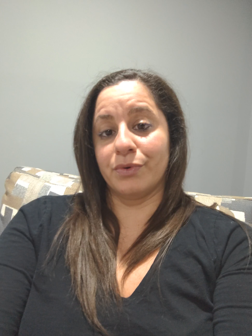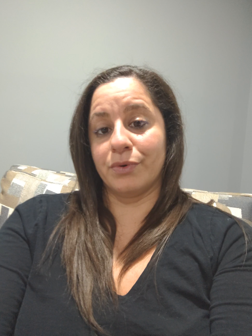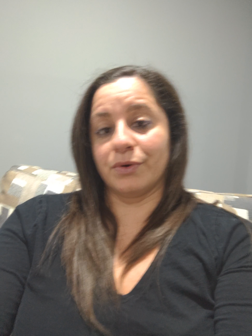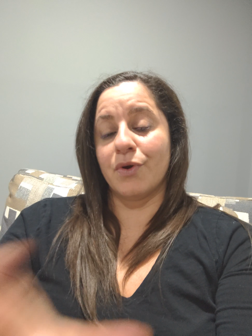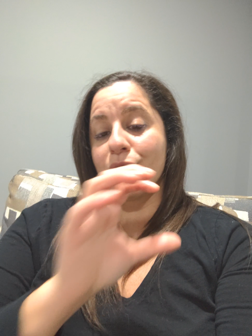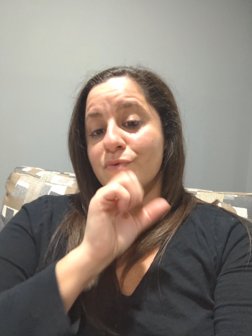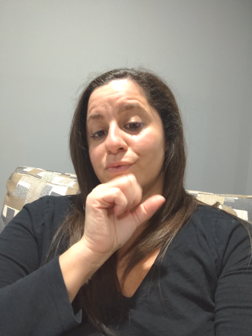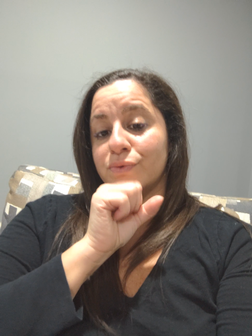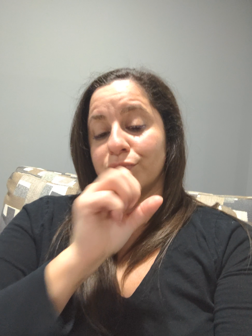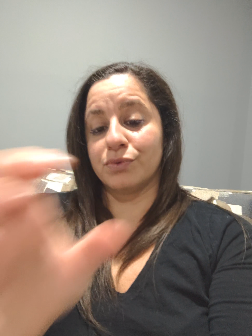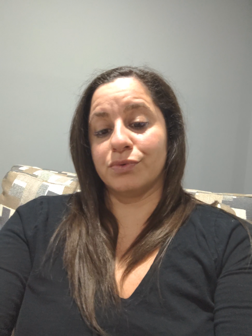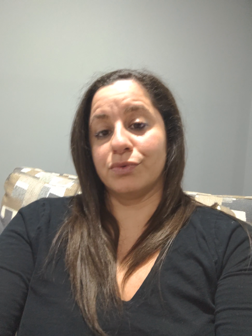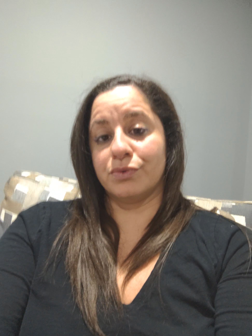orange